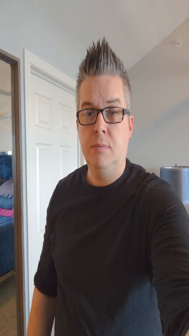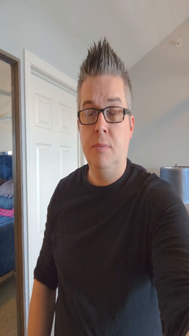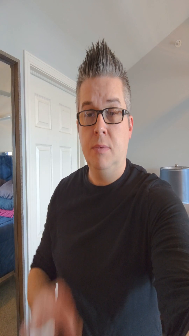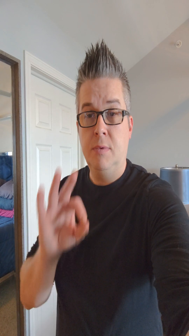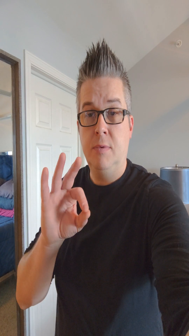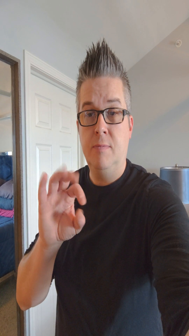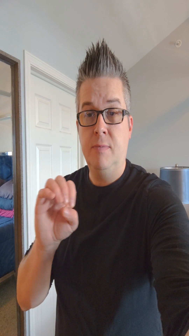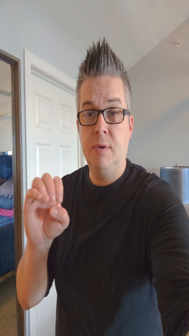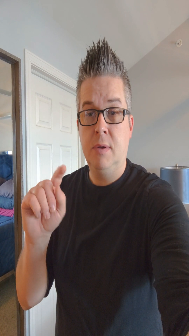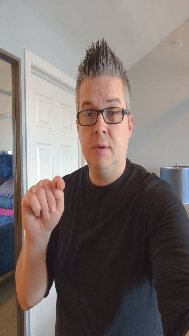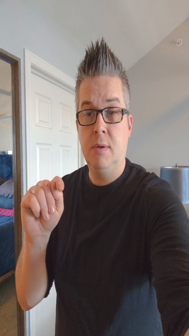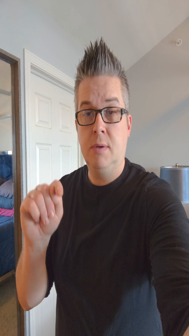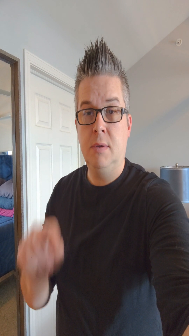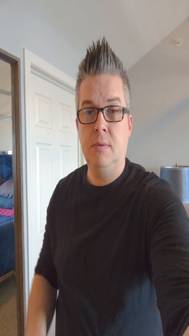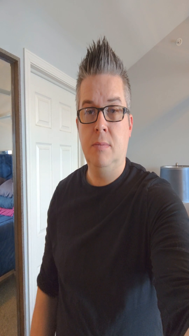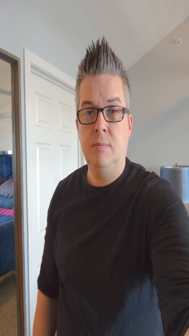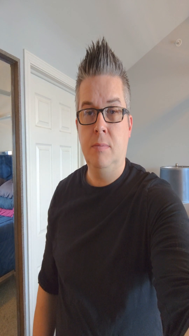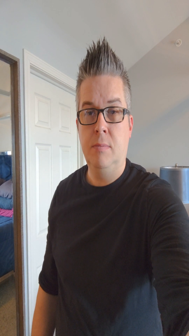feet